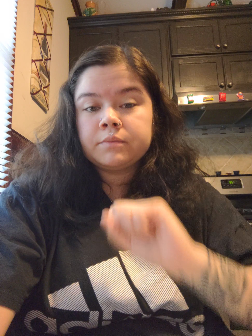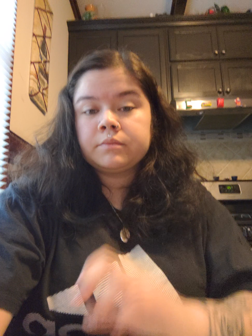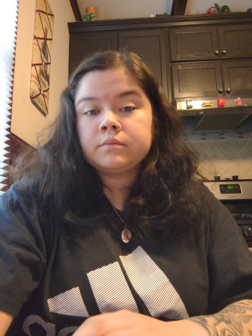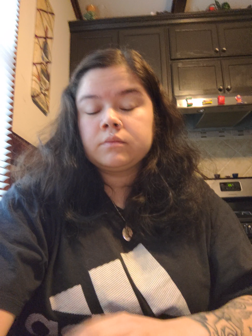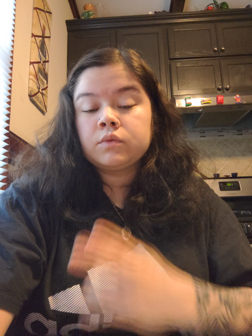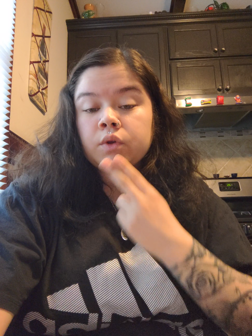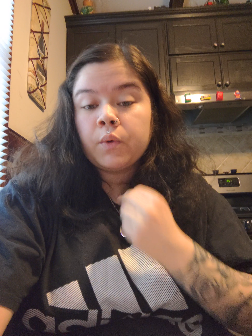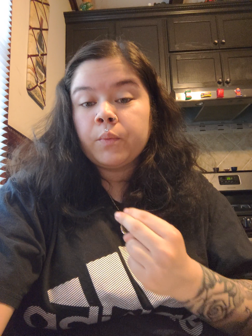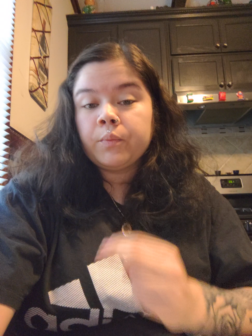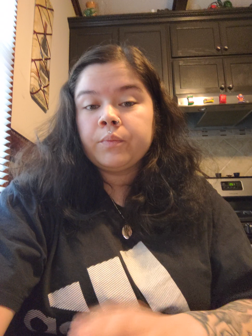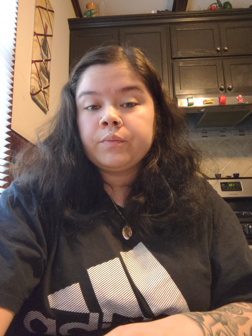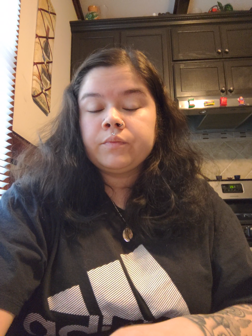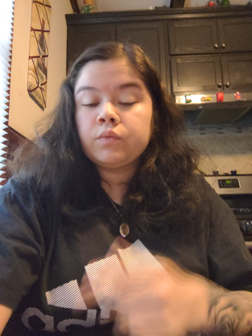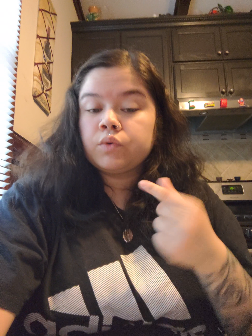cute